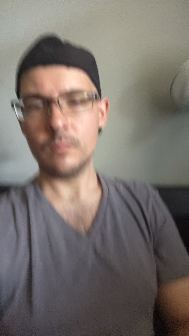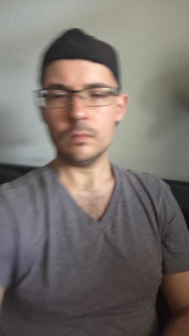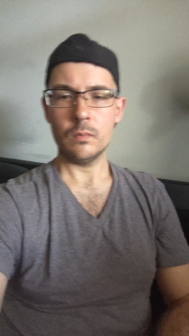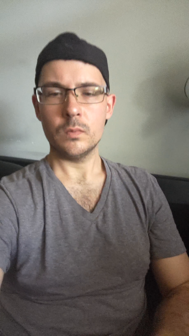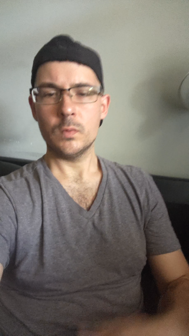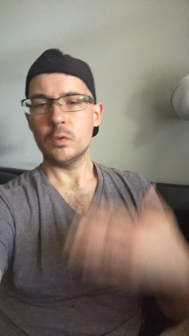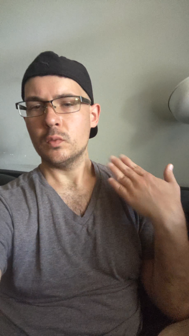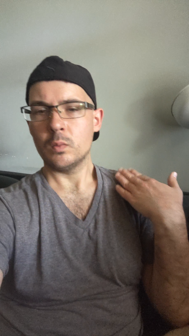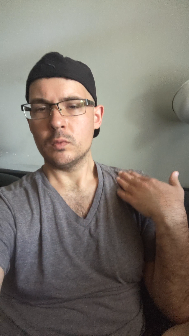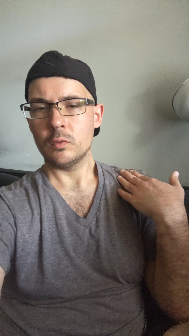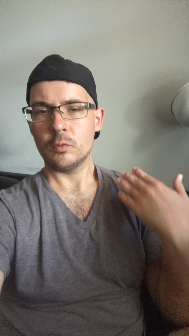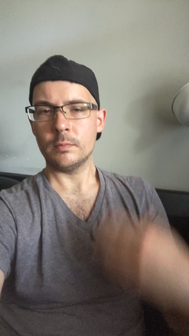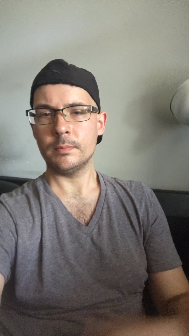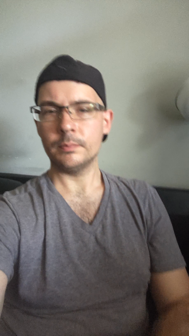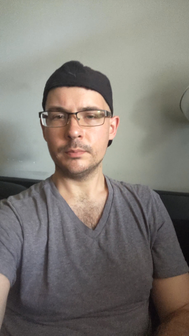shoulder